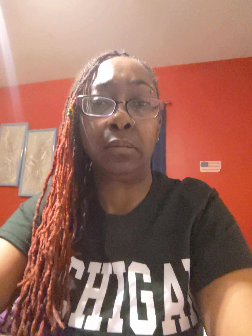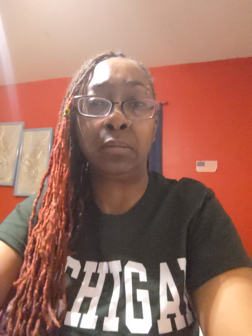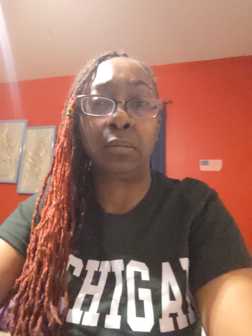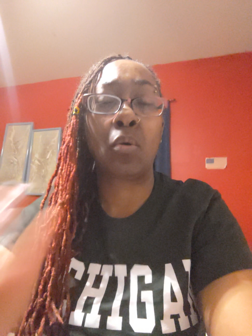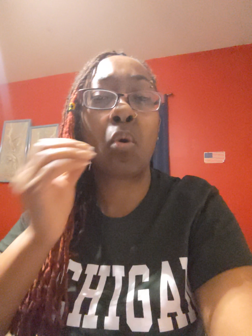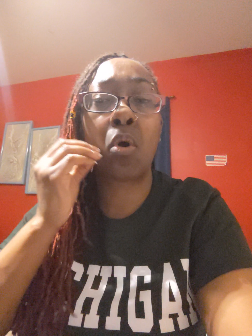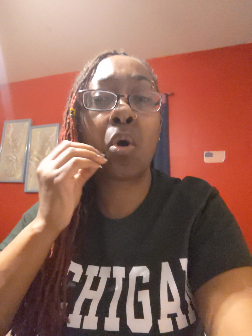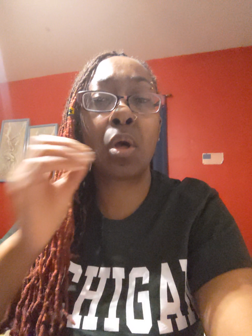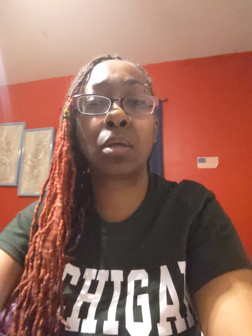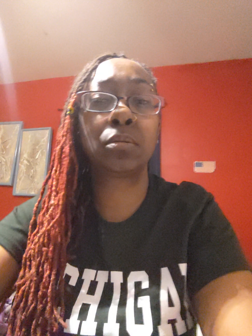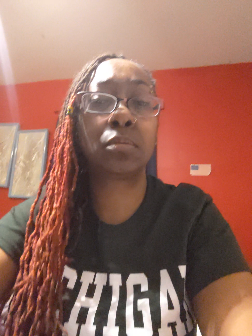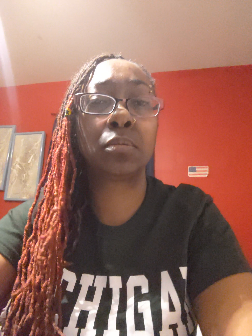home